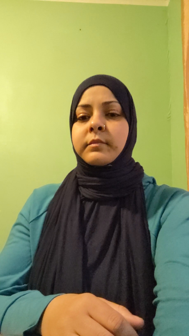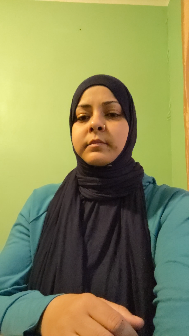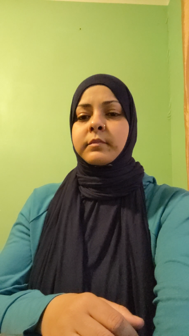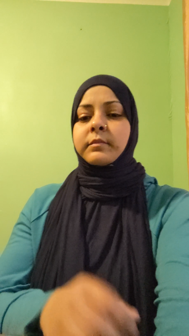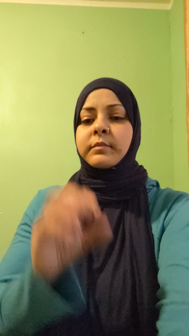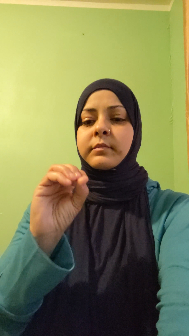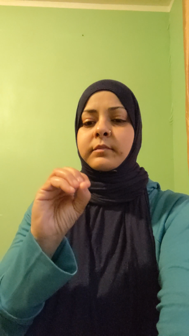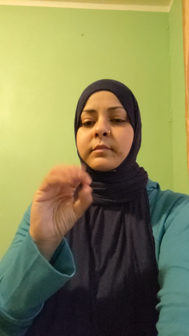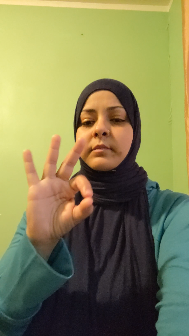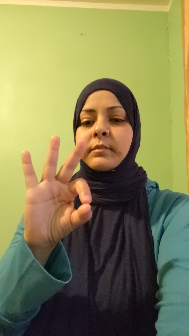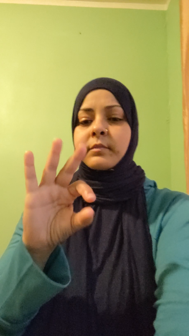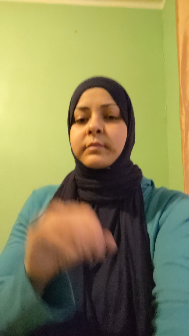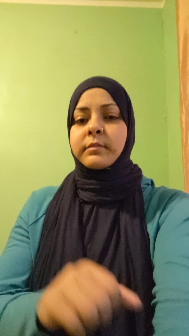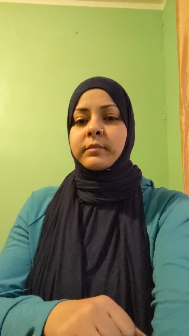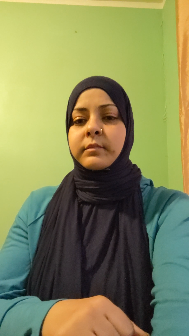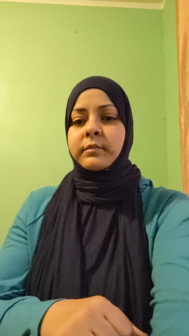of